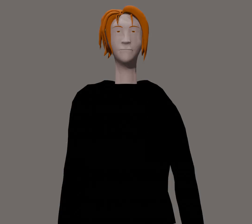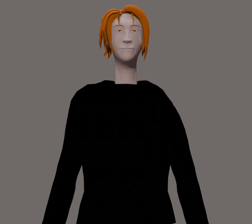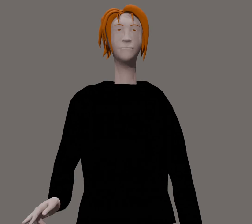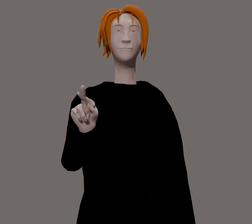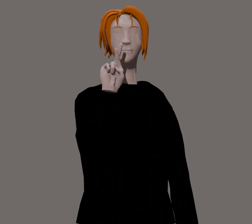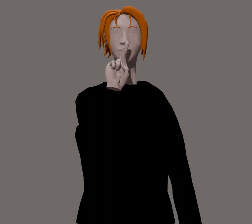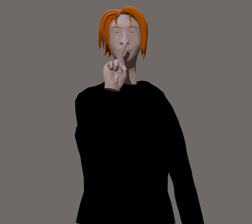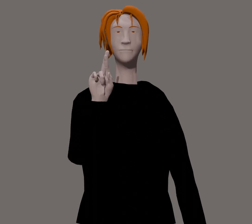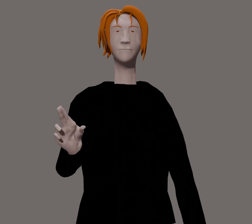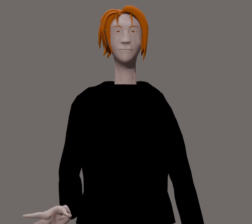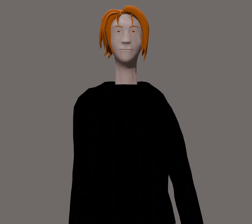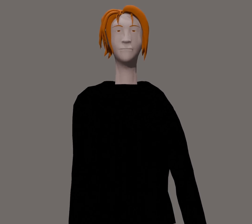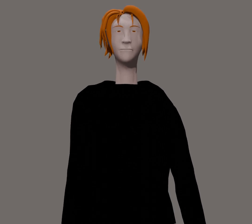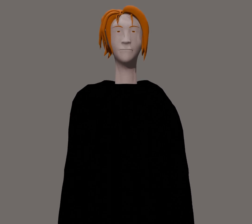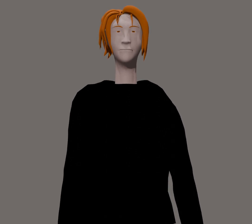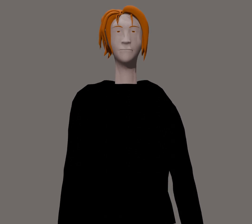Cigar